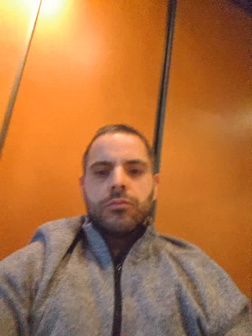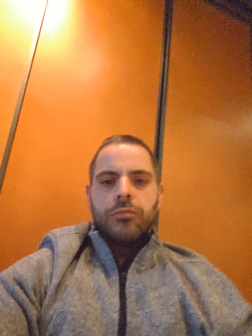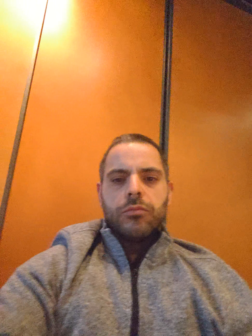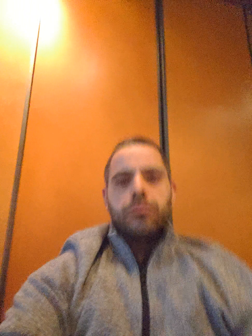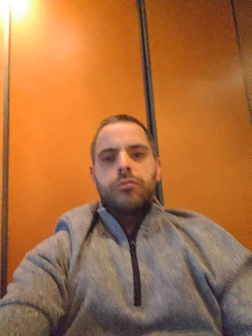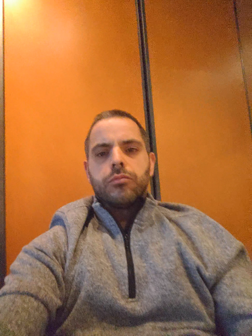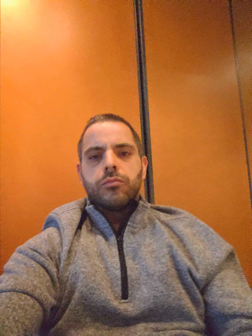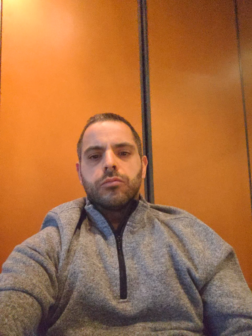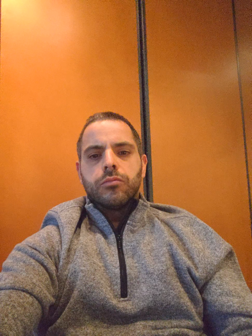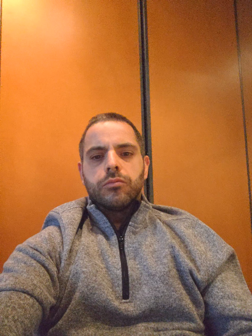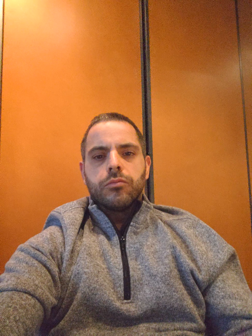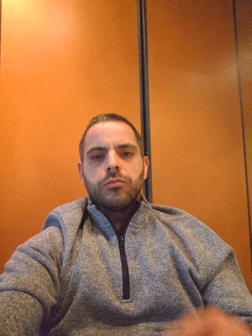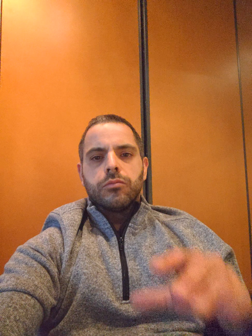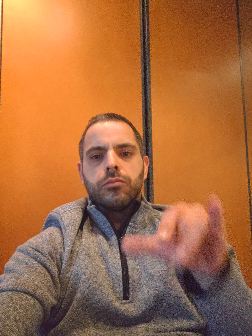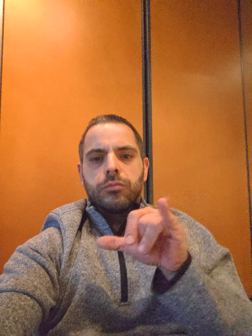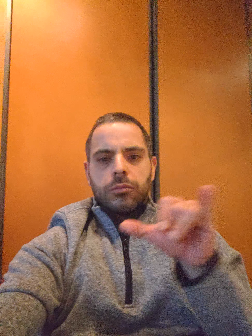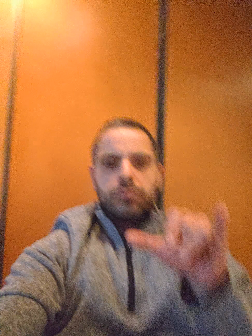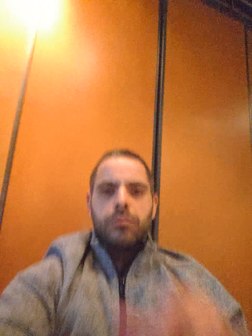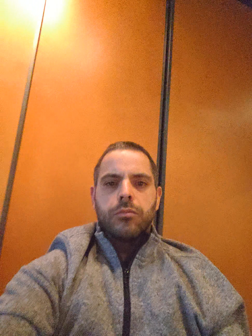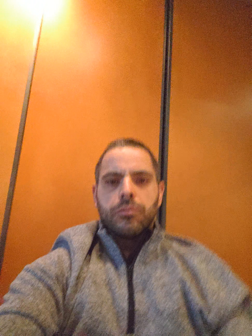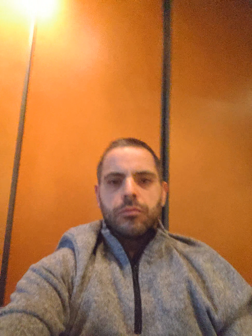same